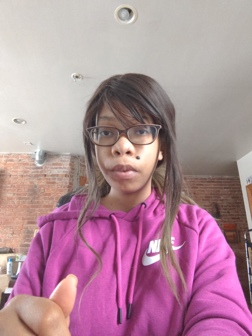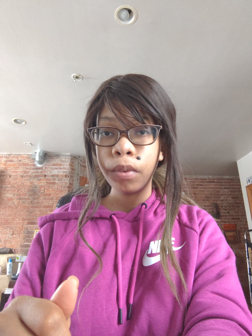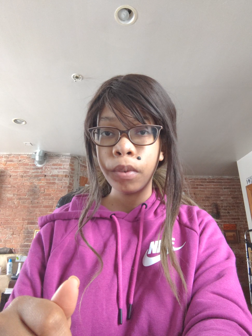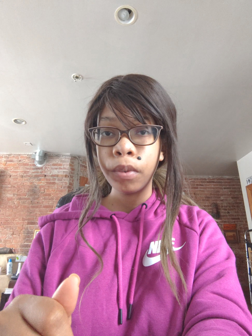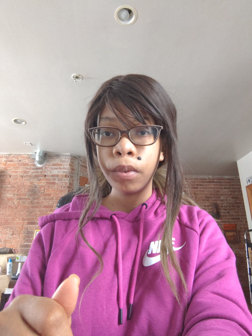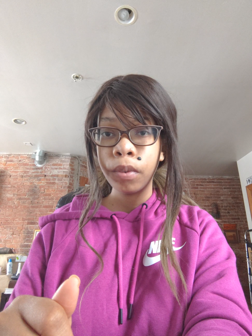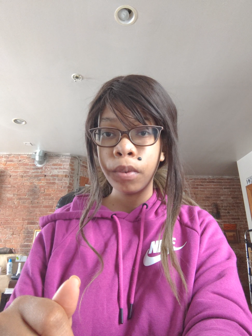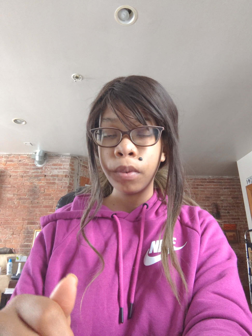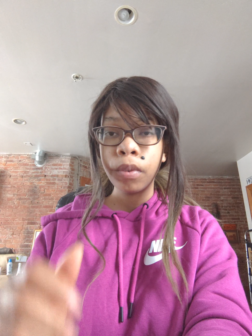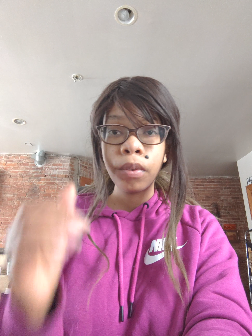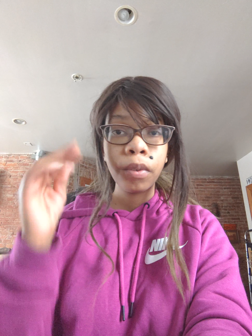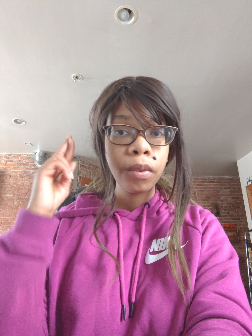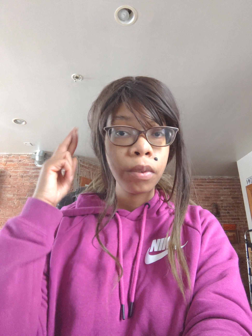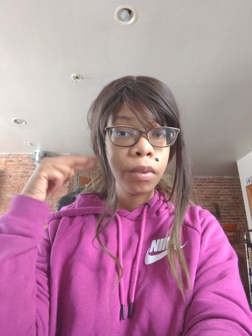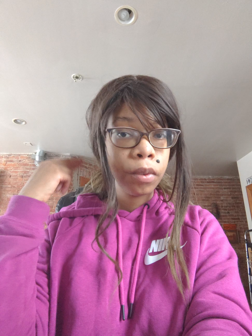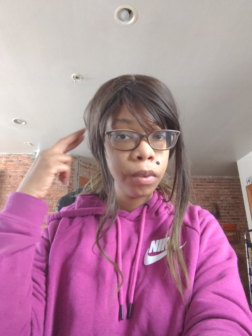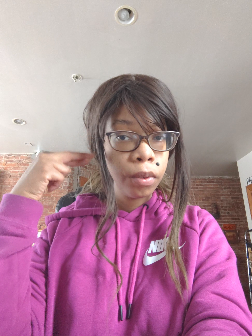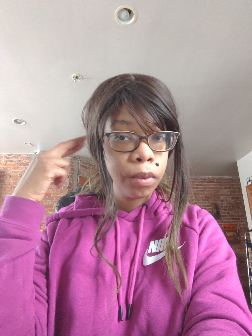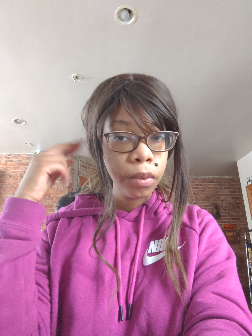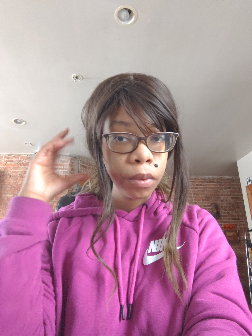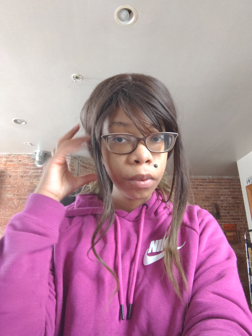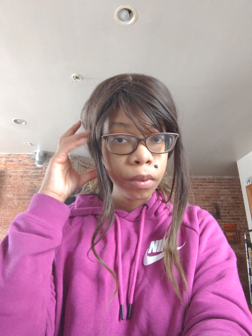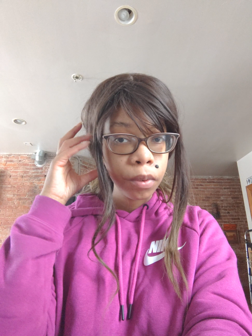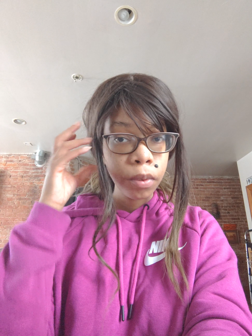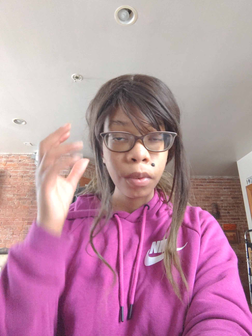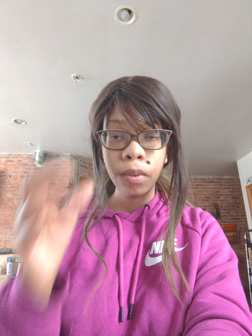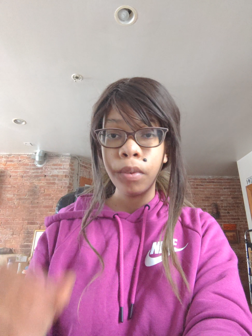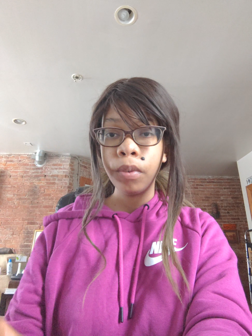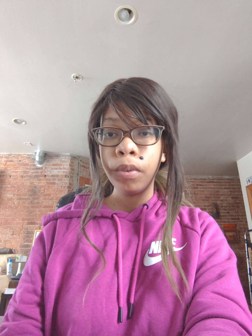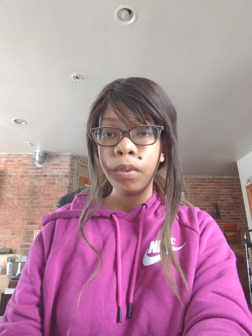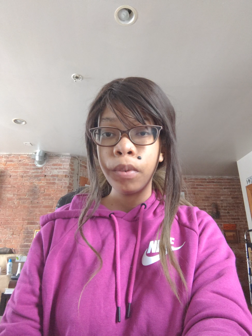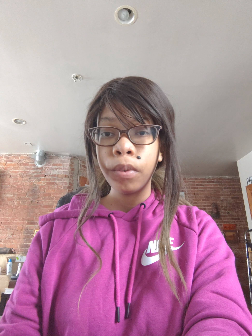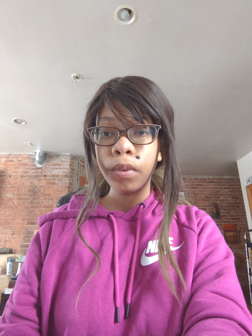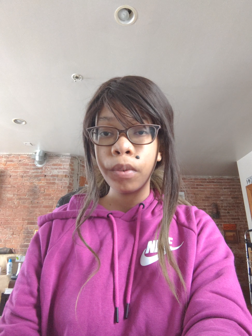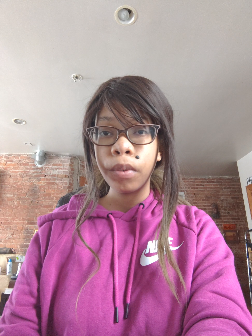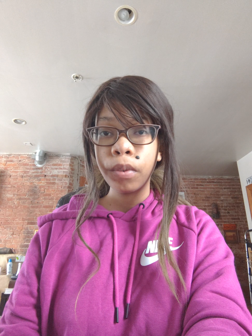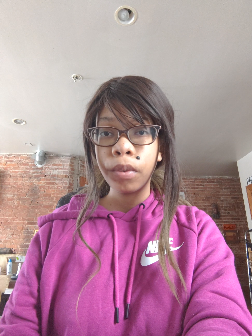radio